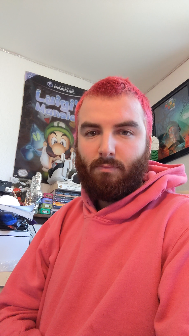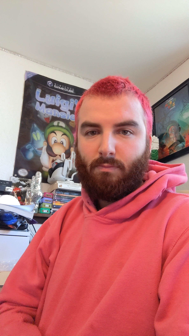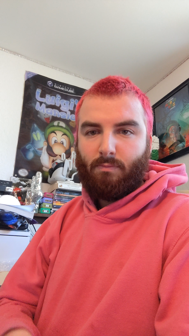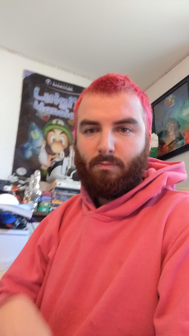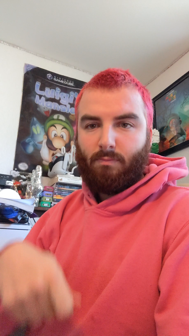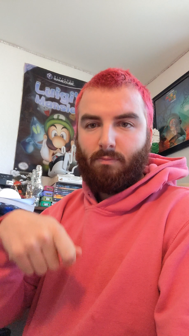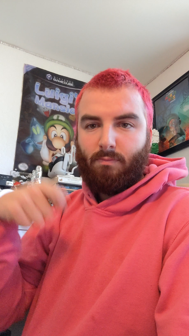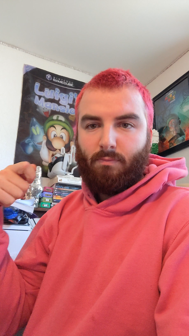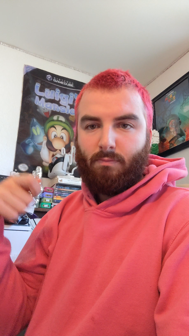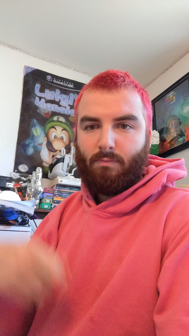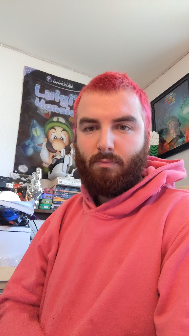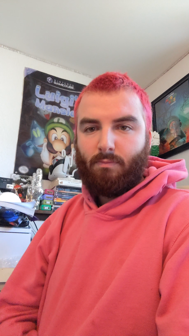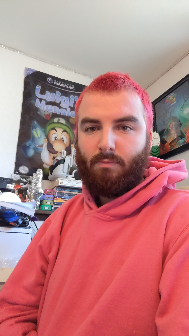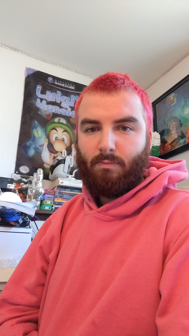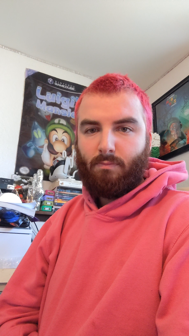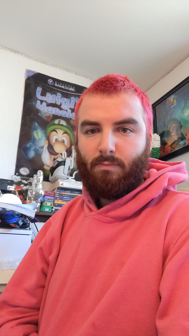pull